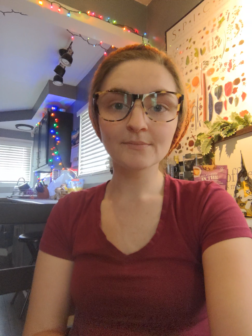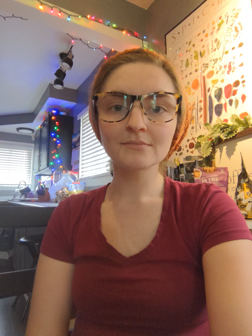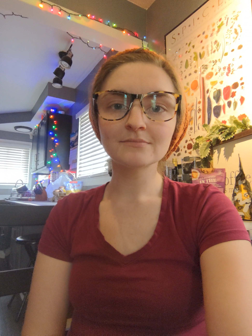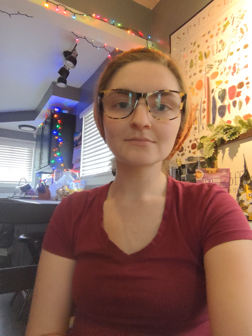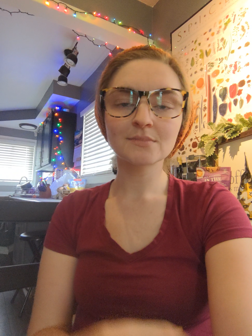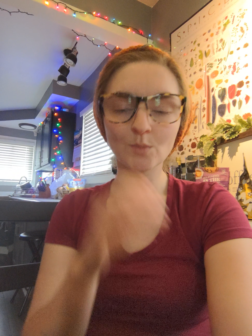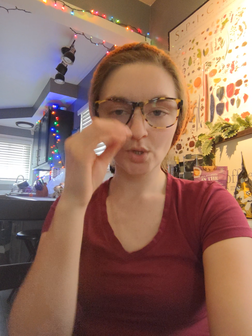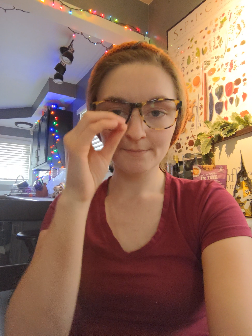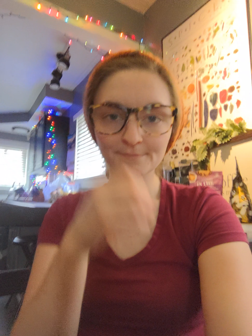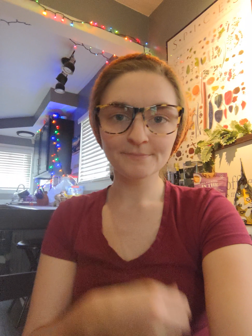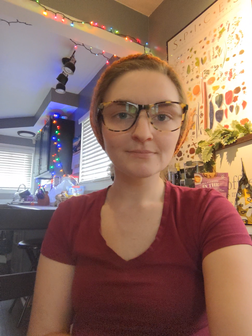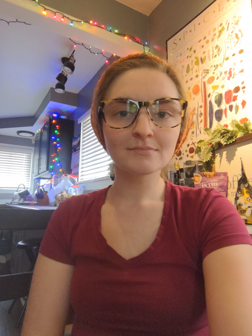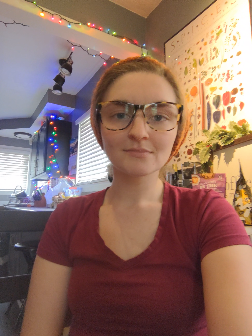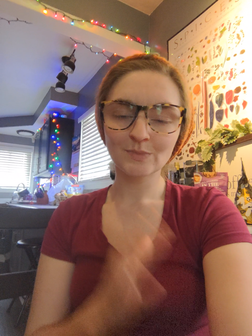owl